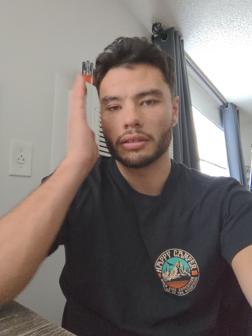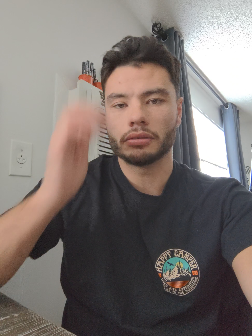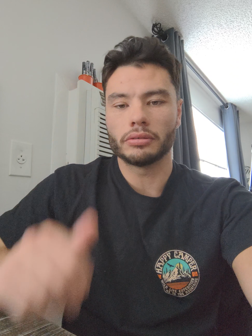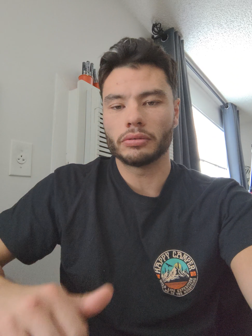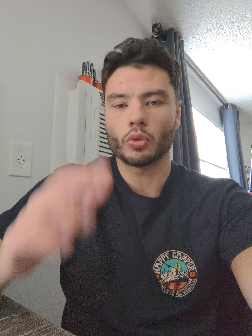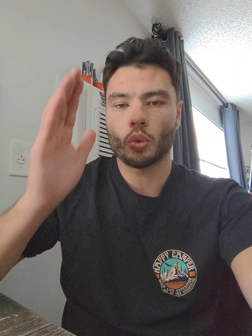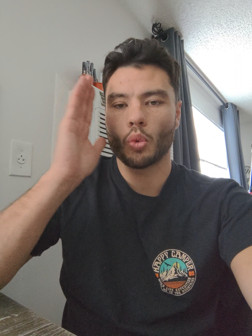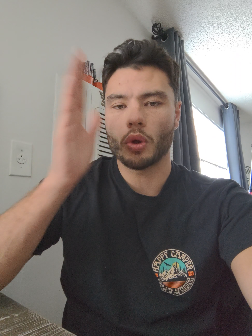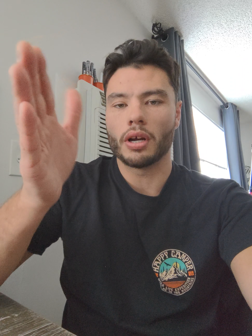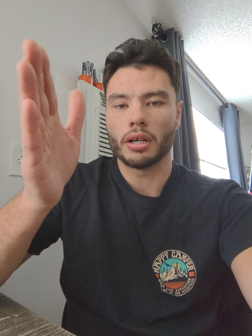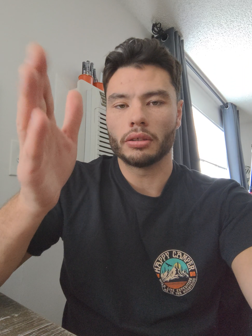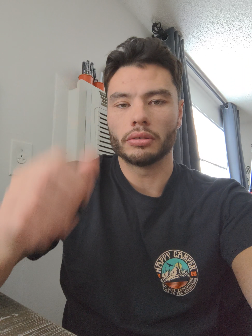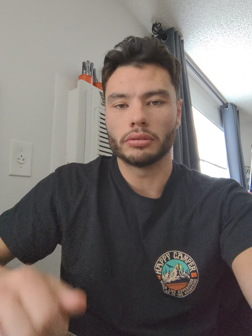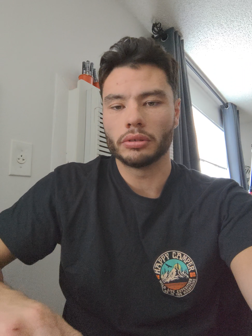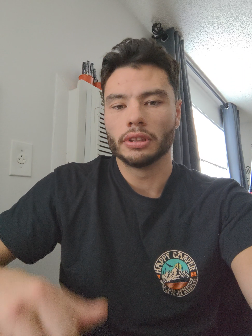will